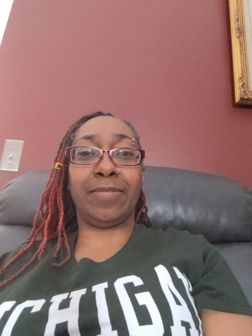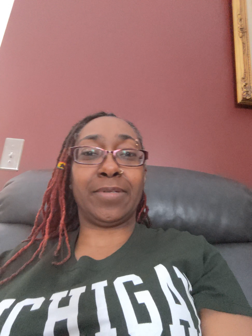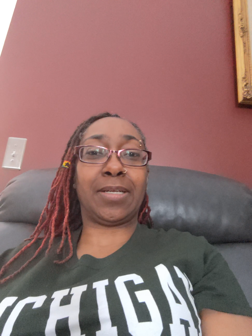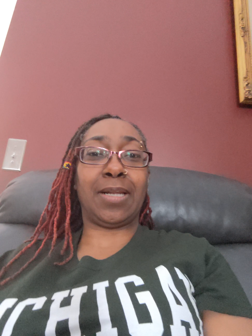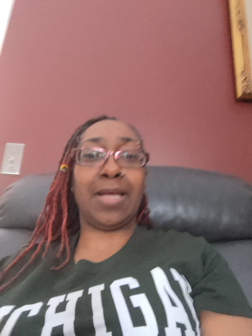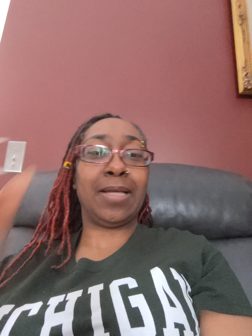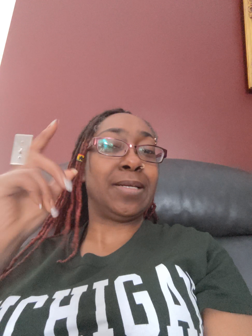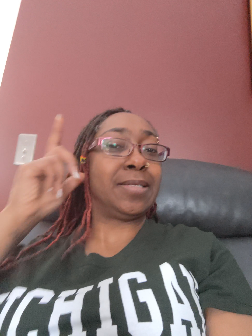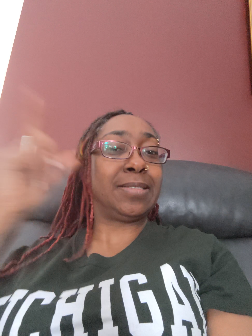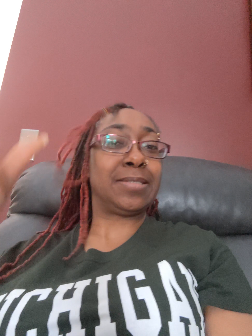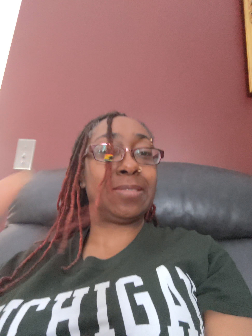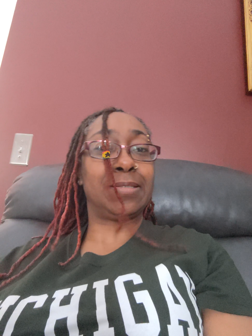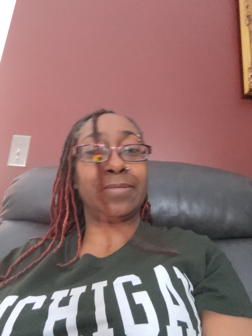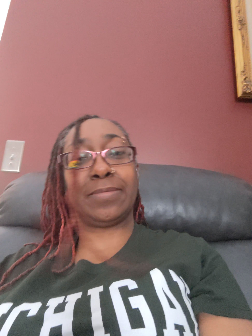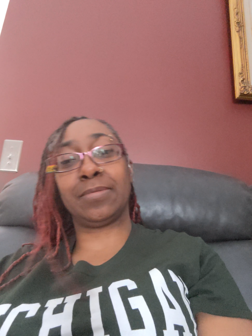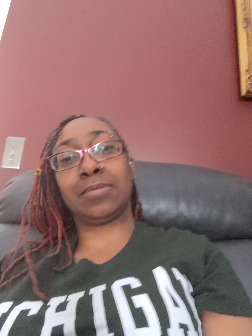listen